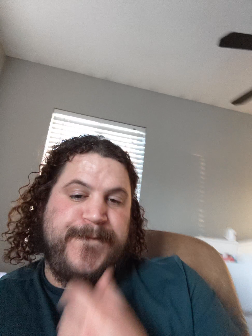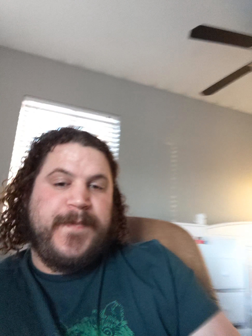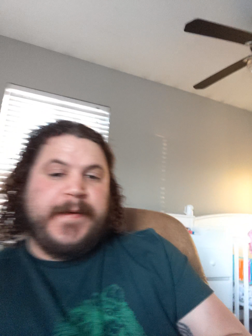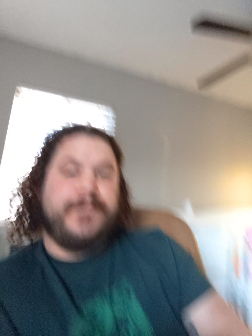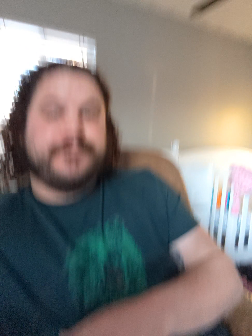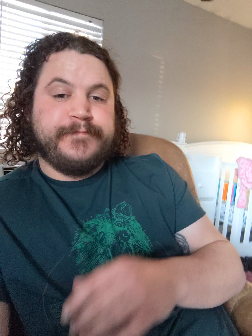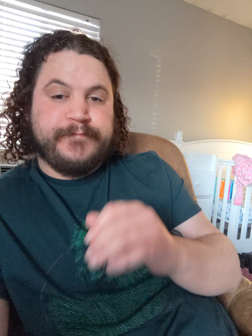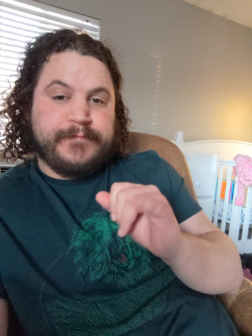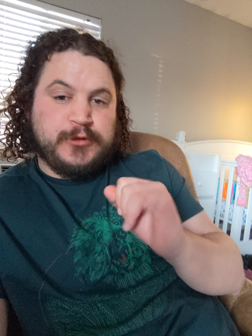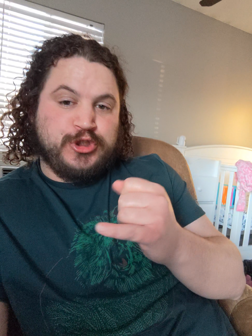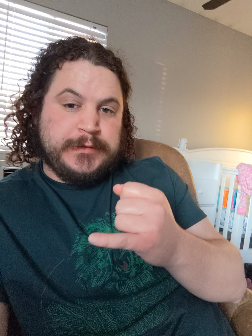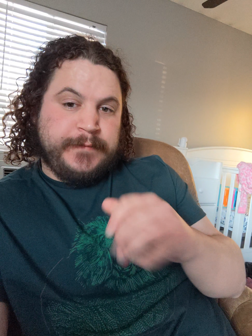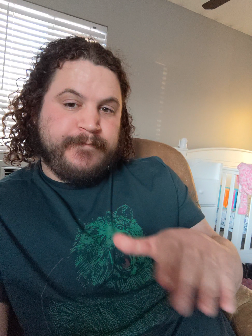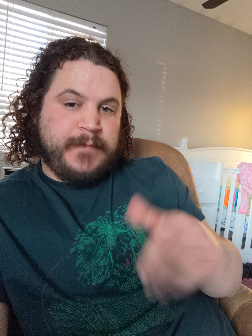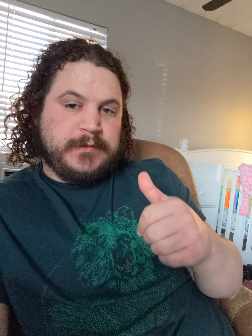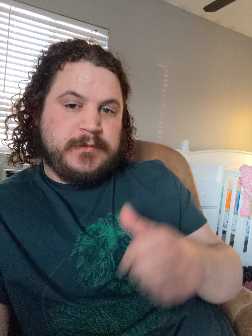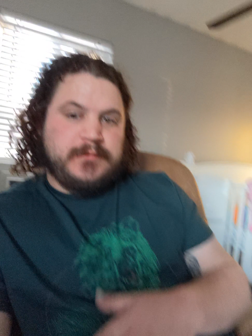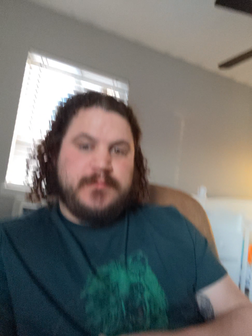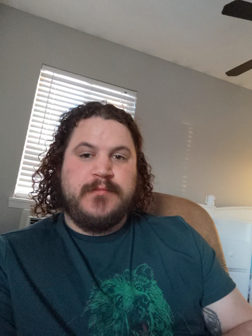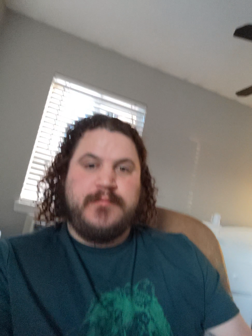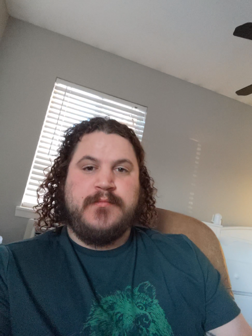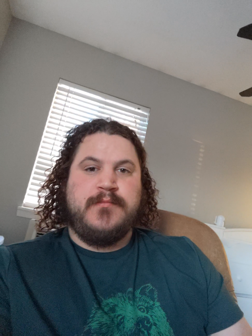jeans